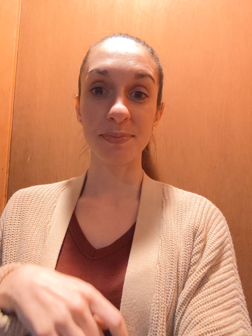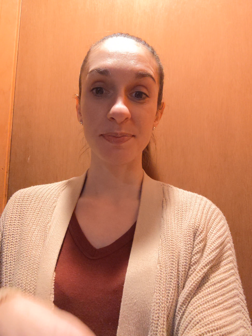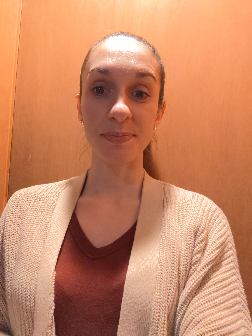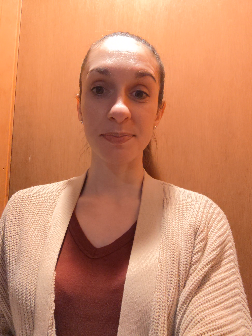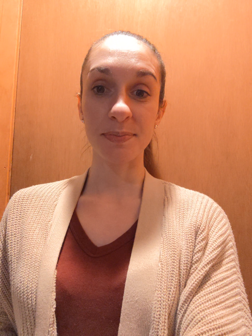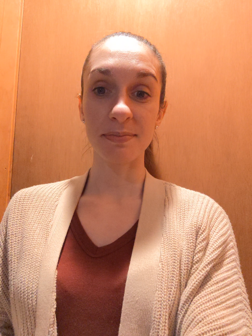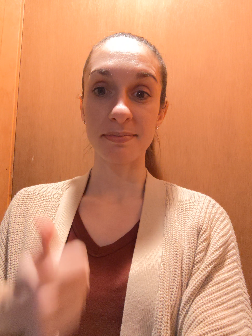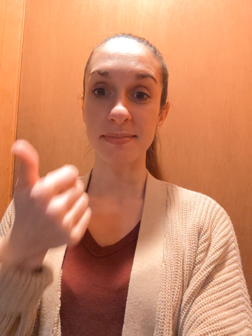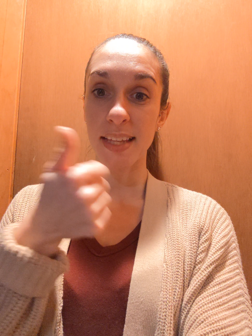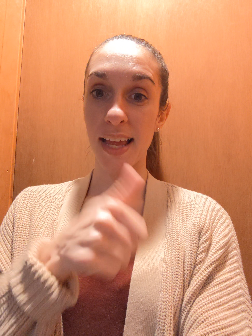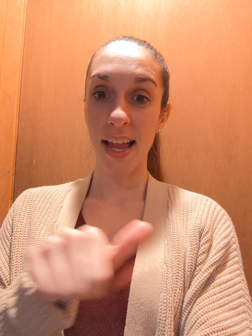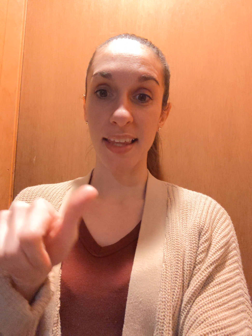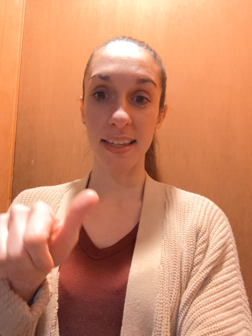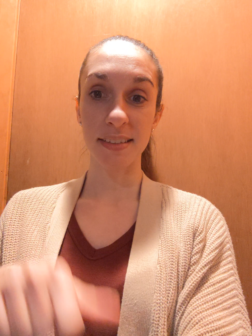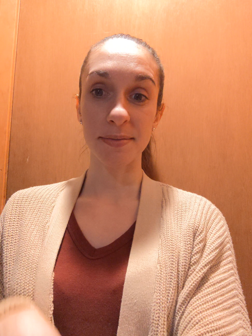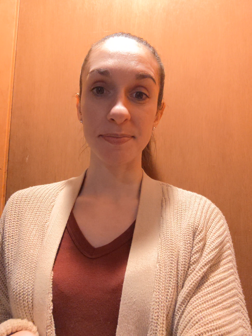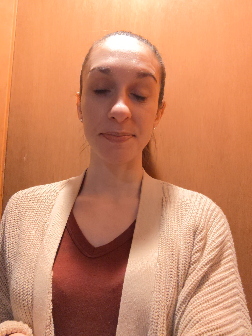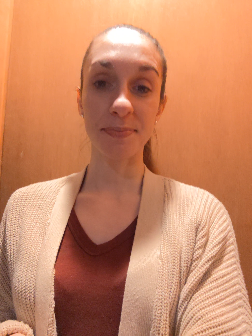any